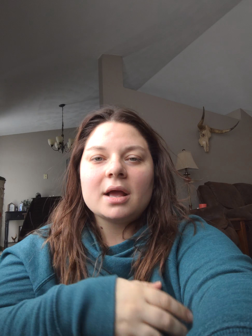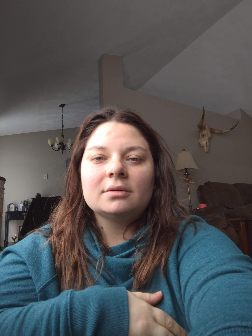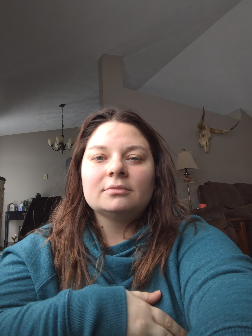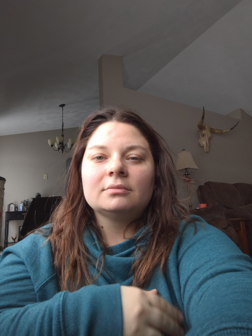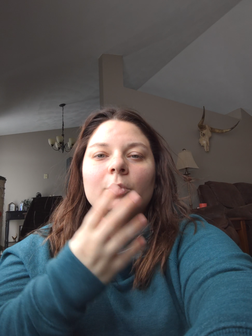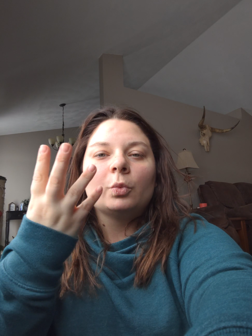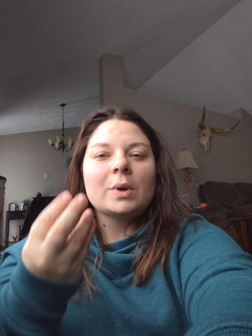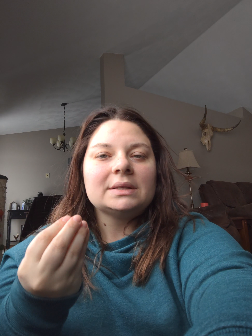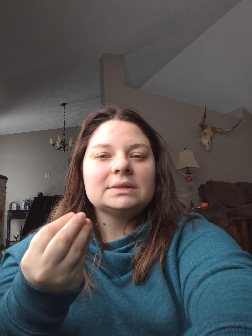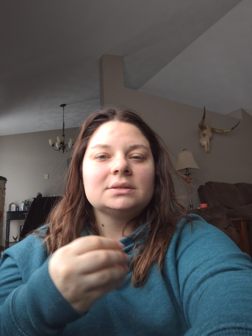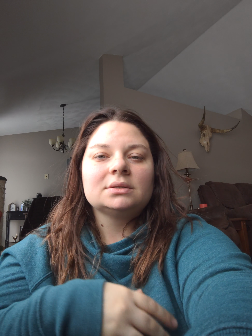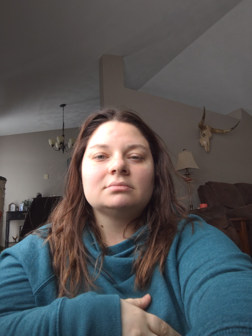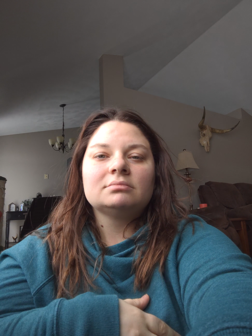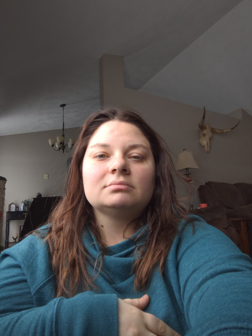wet